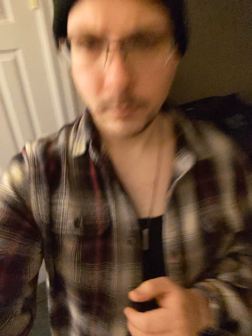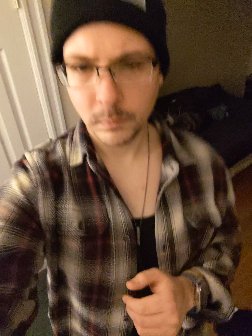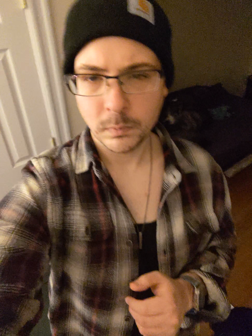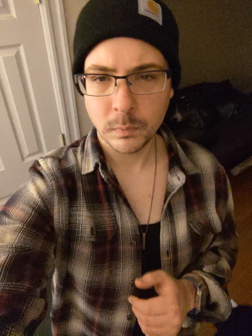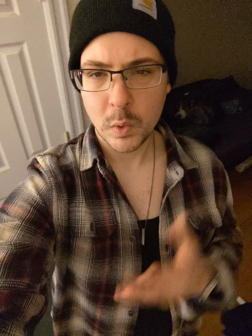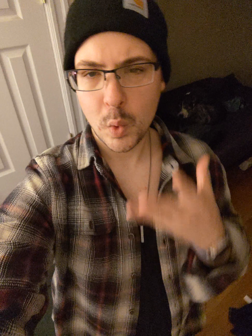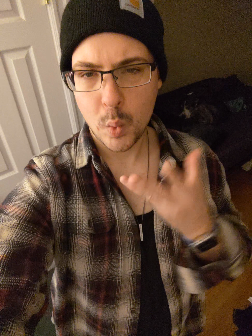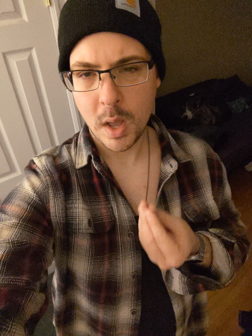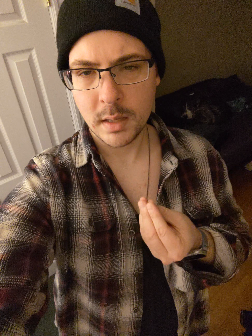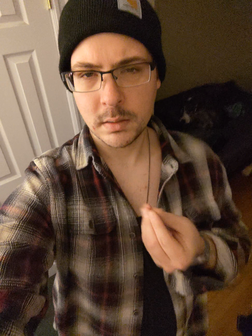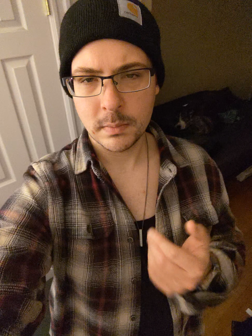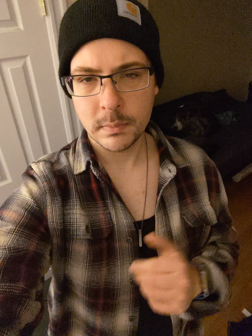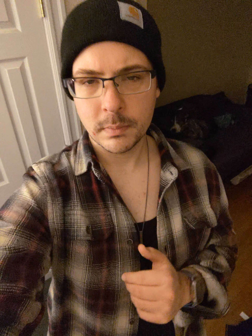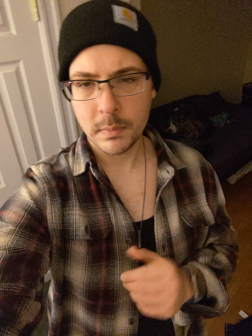wet